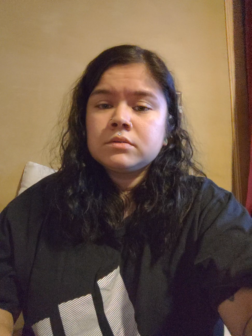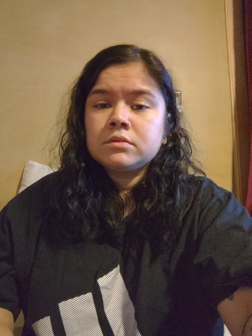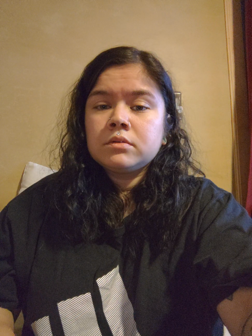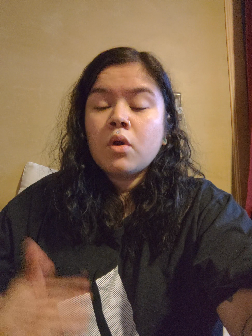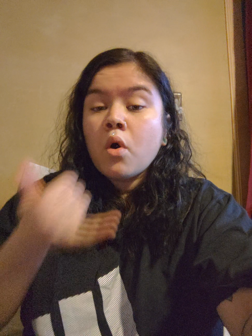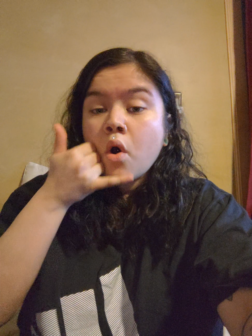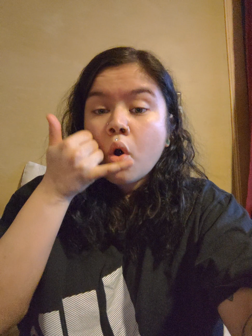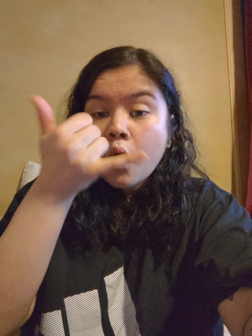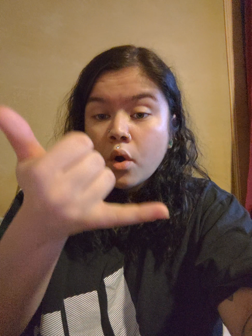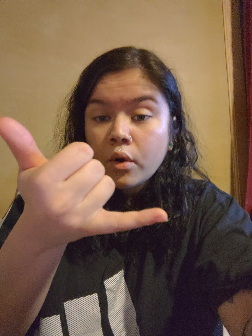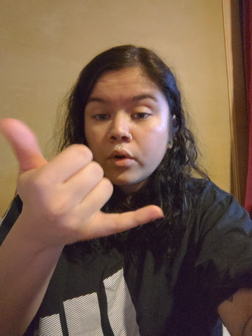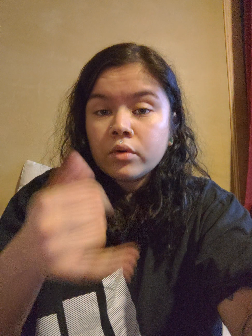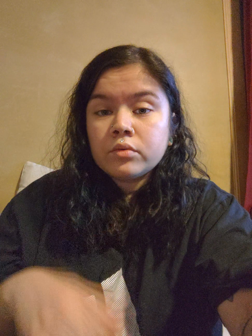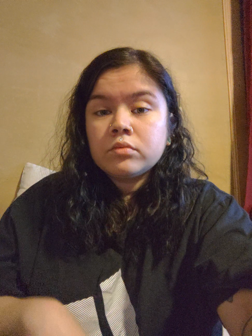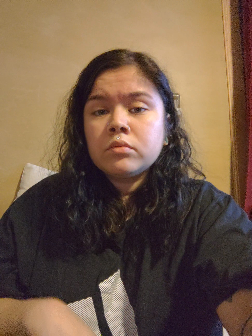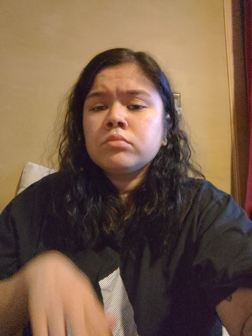call on the phone